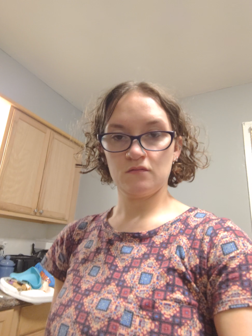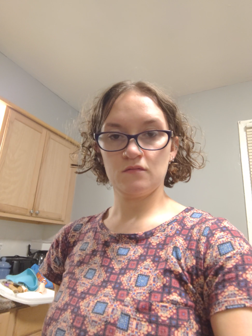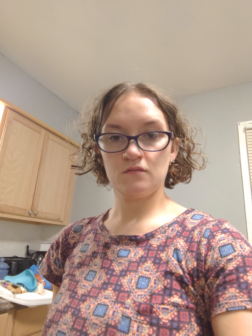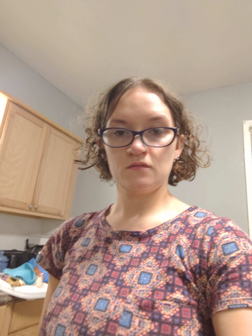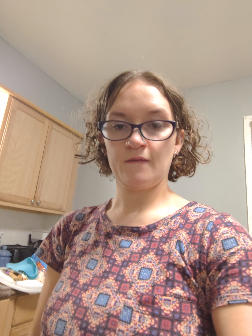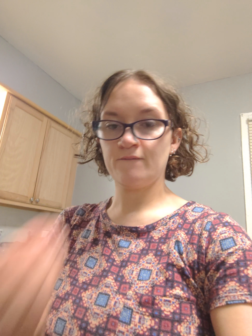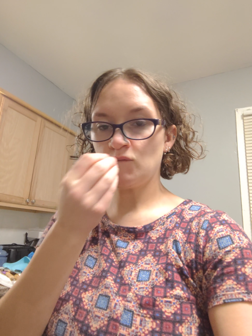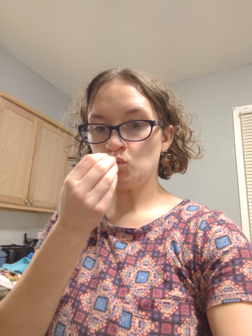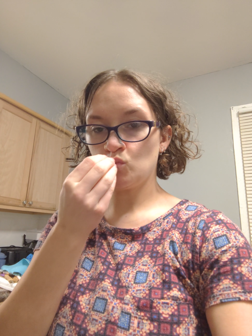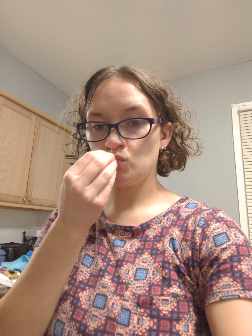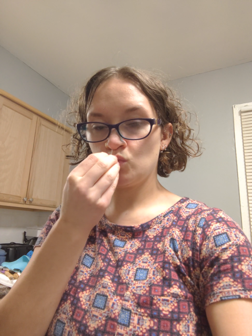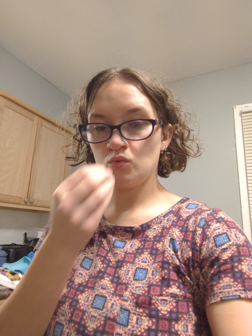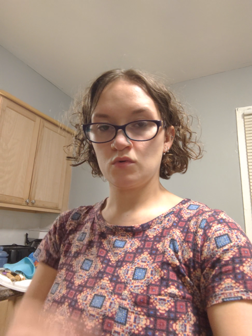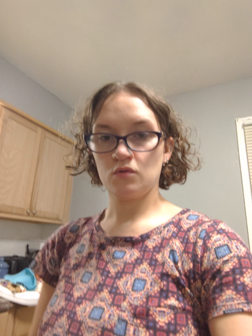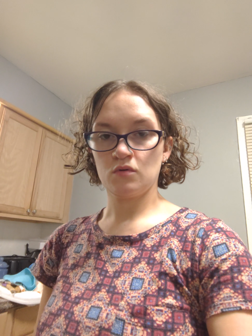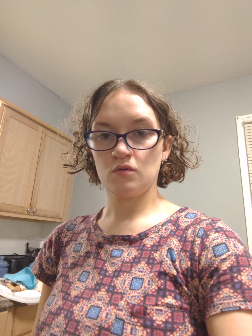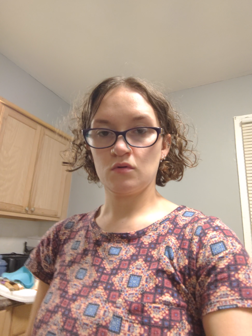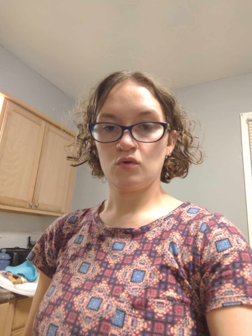food